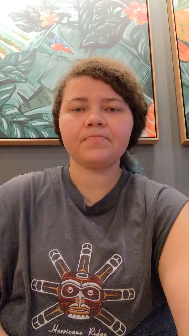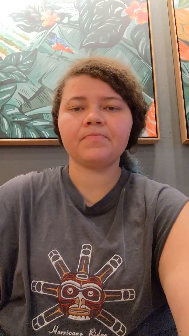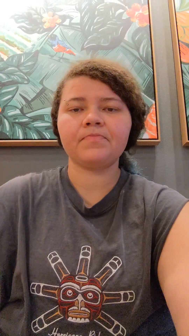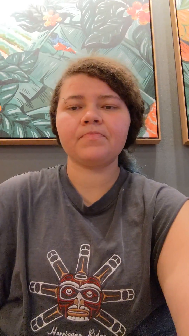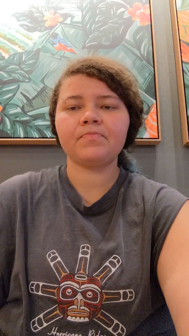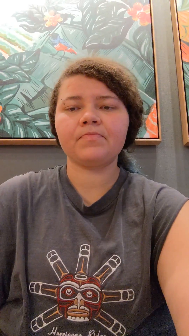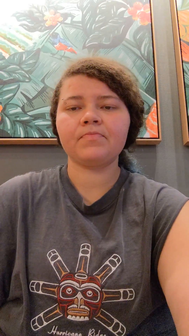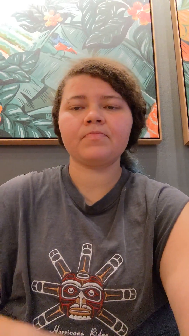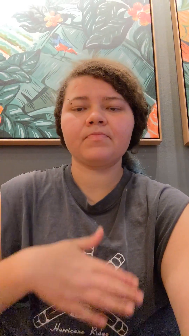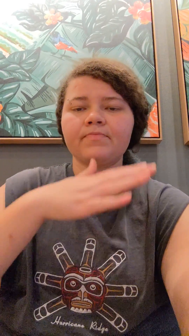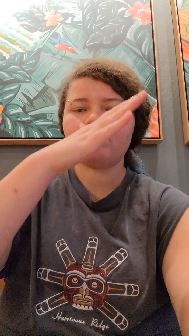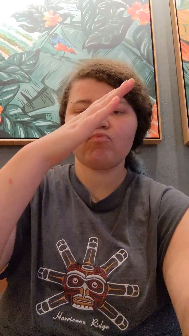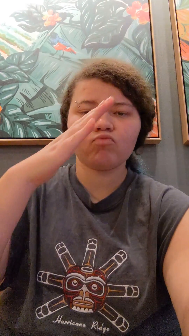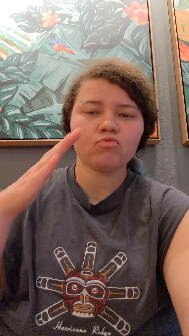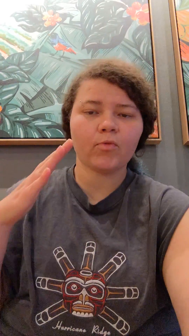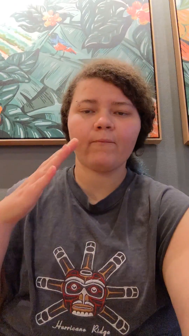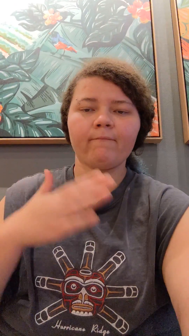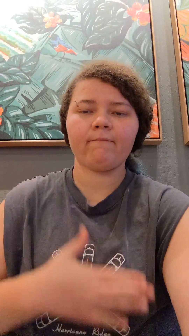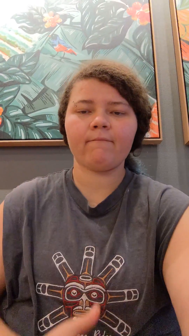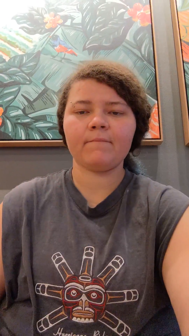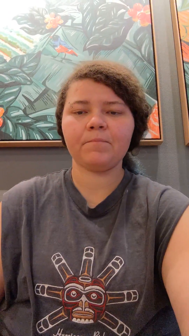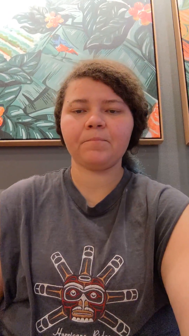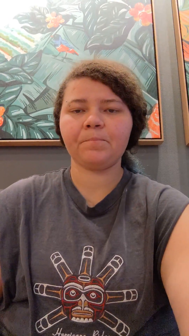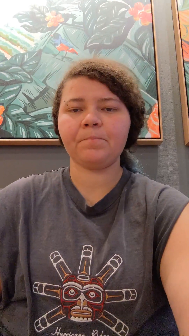roof